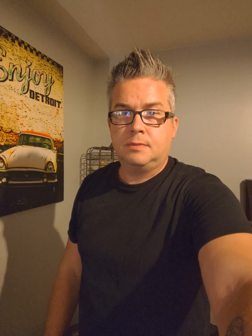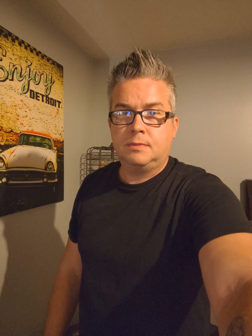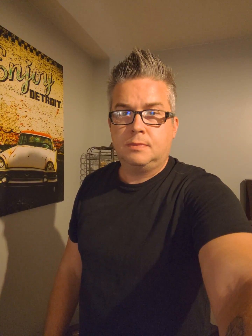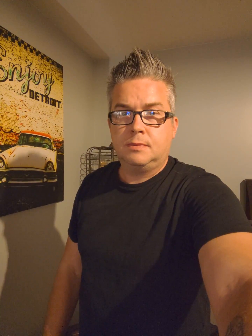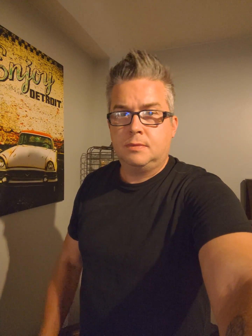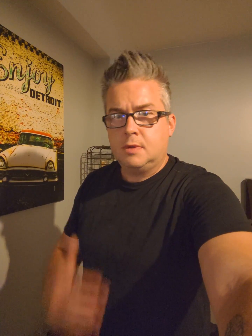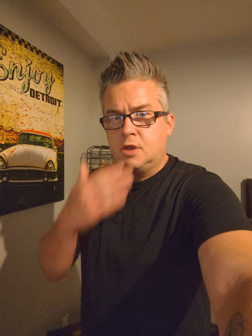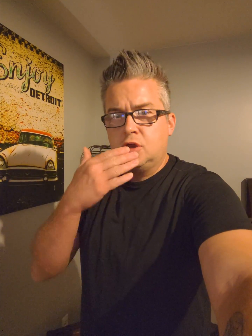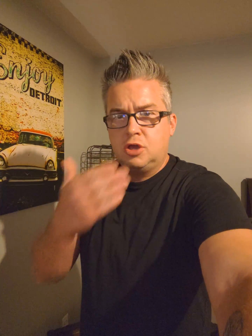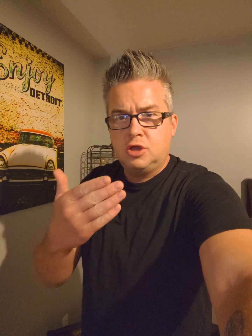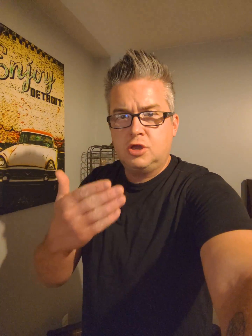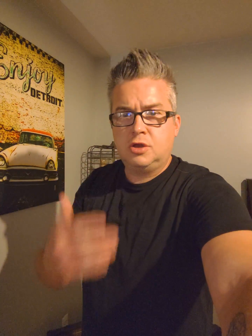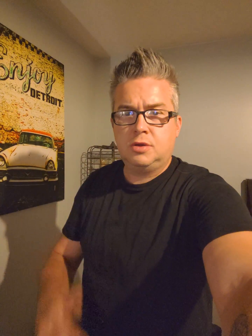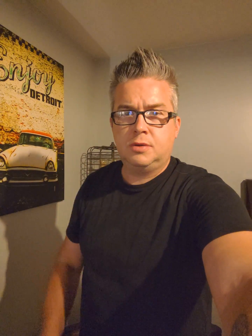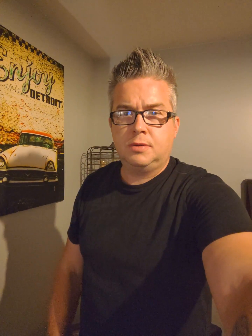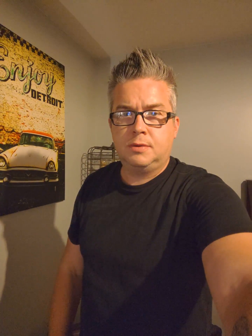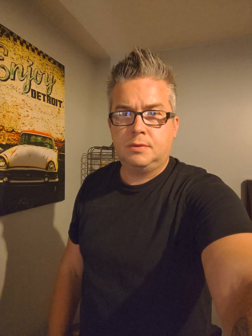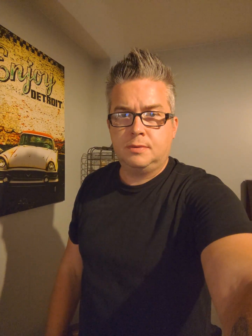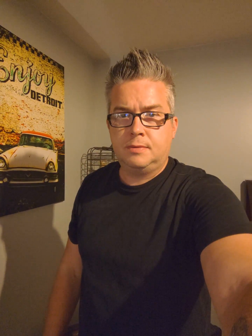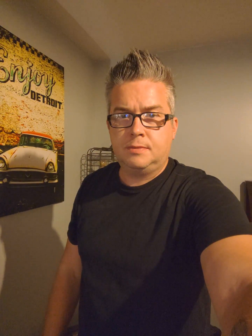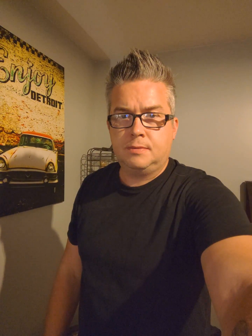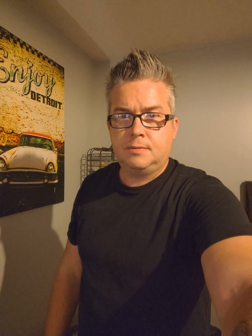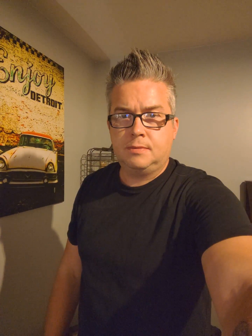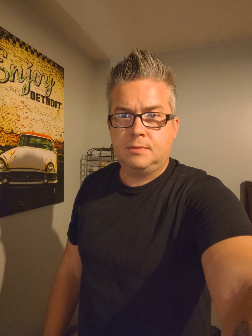good